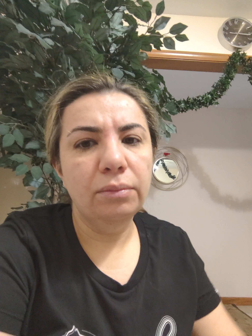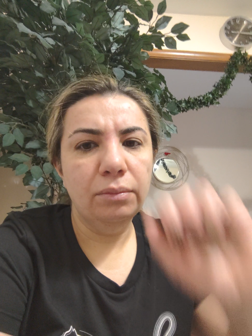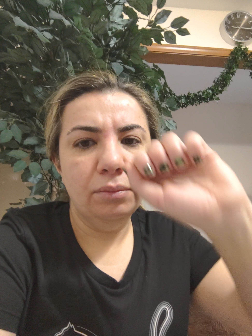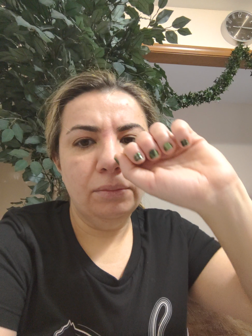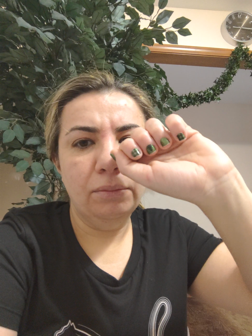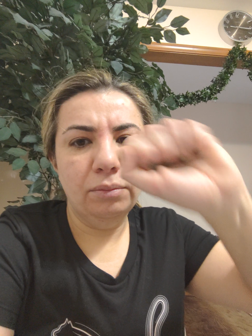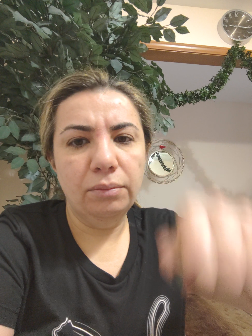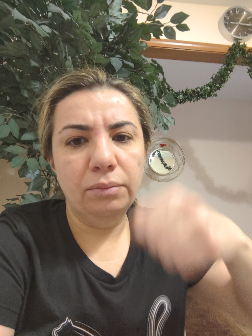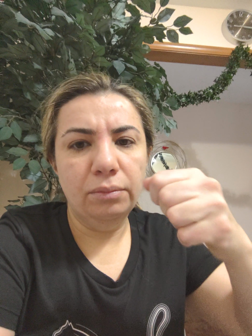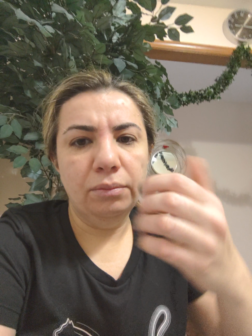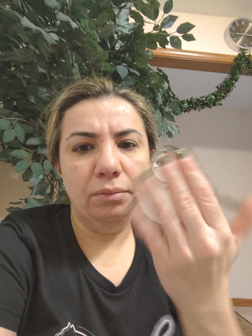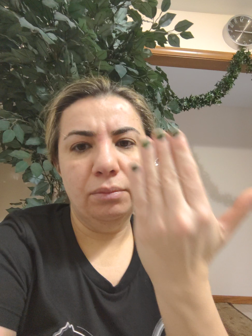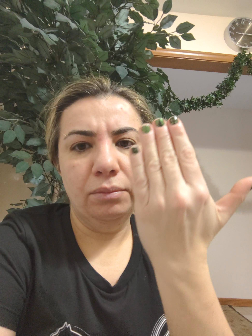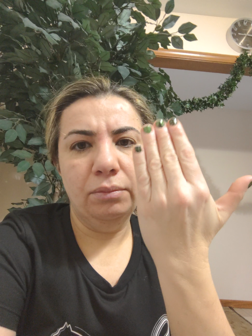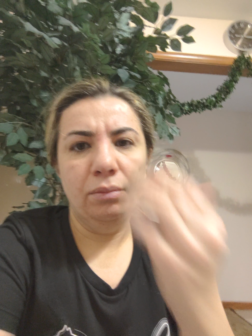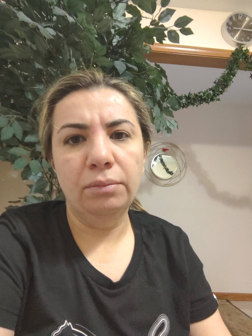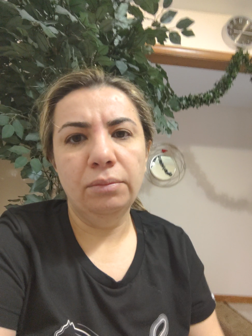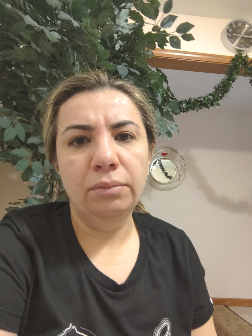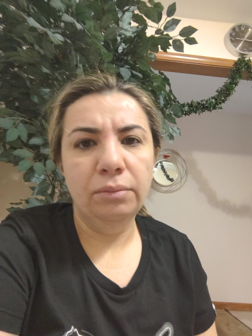mitten